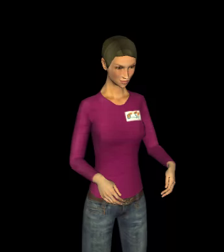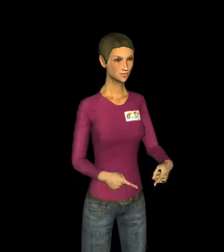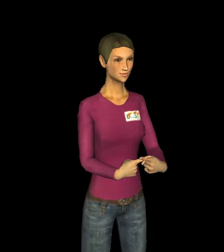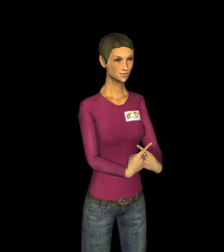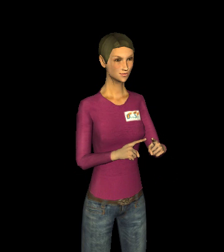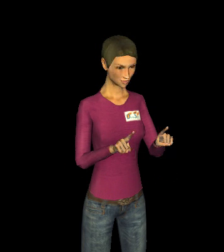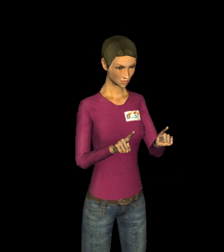مختلف